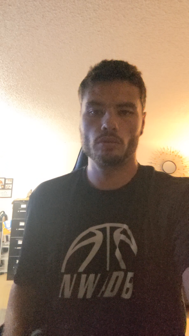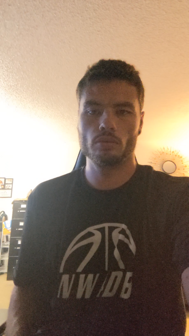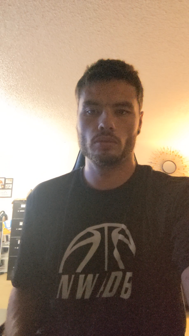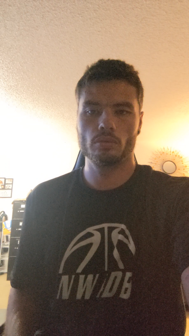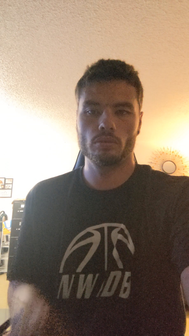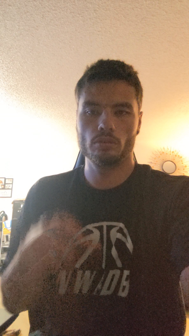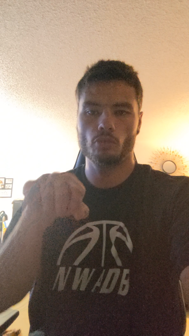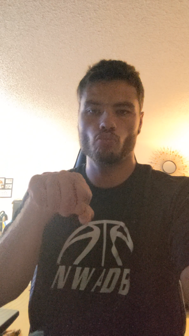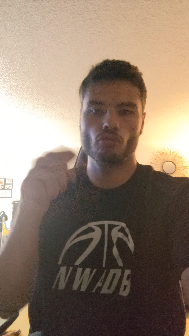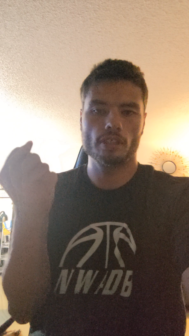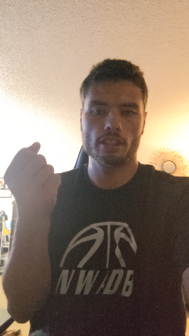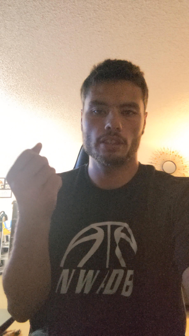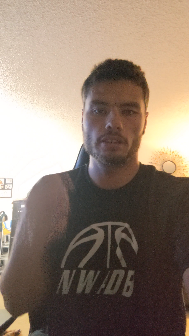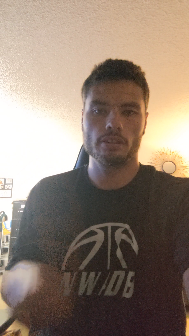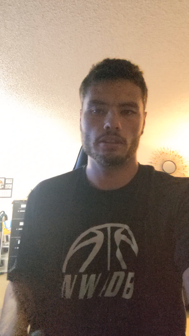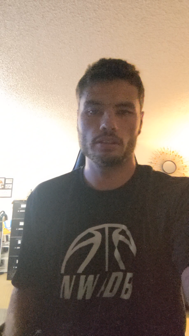break